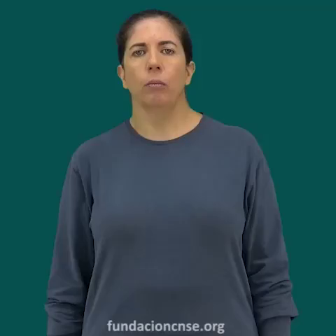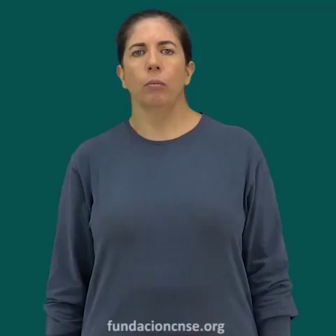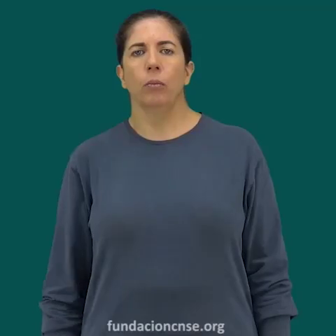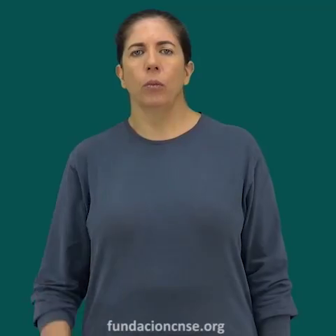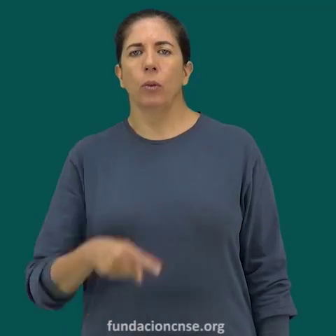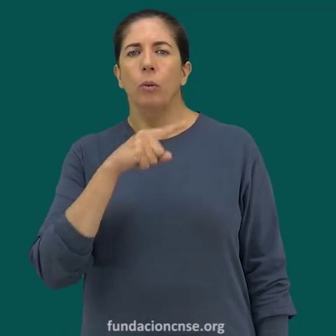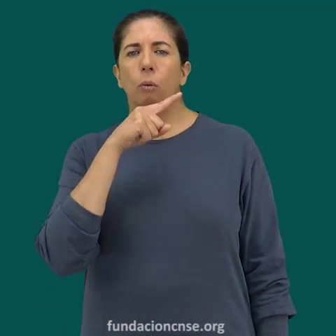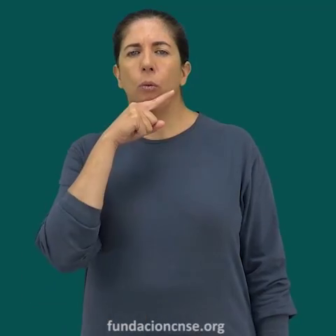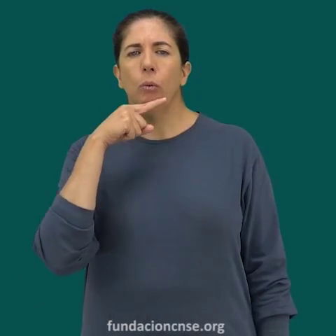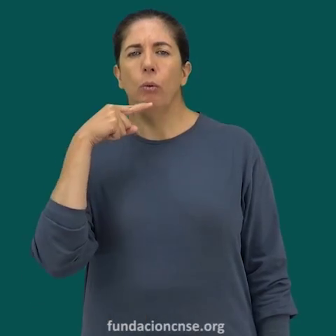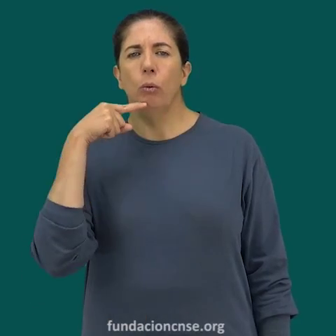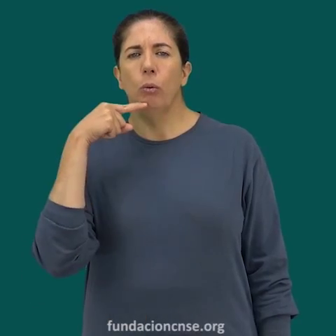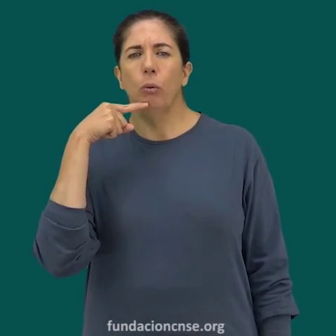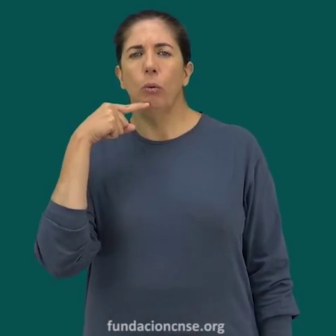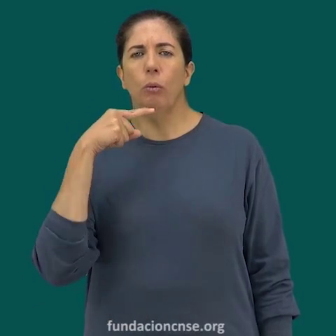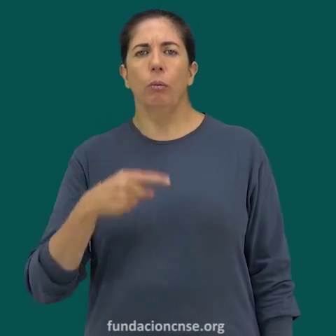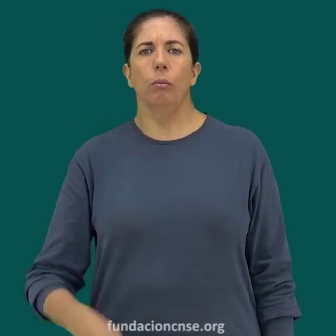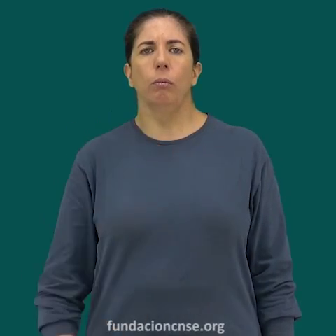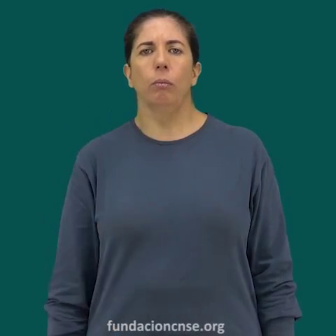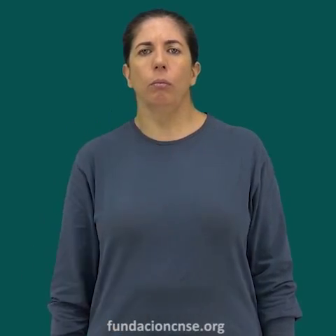dolor